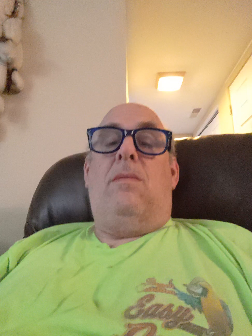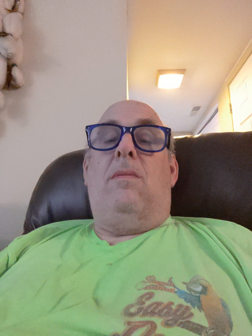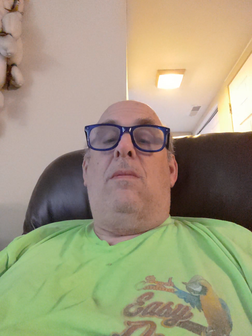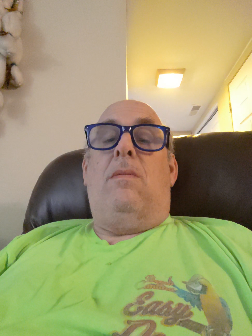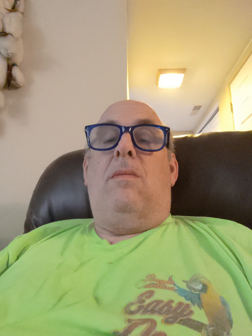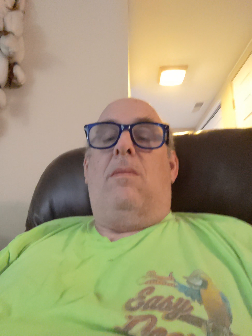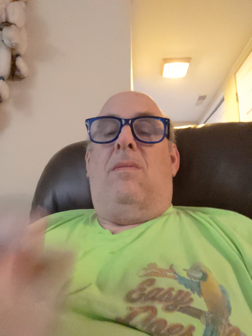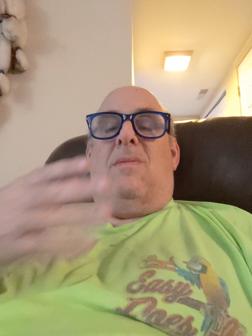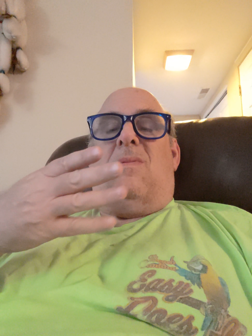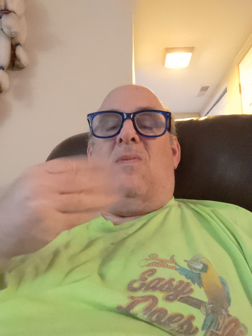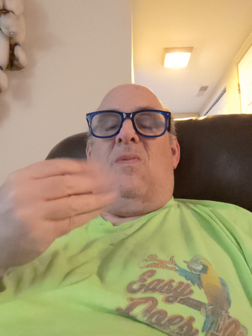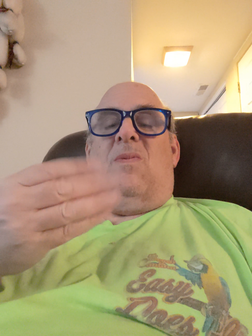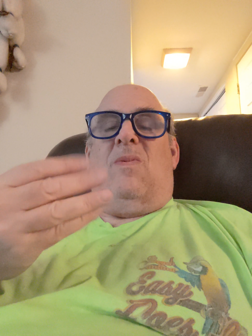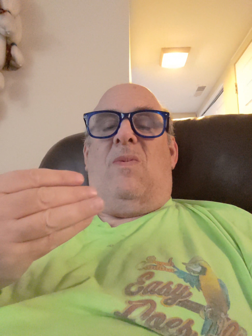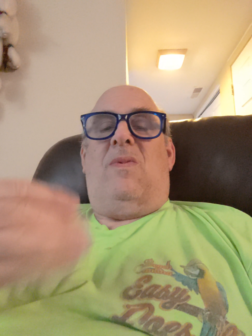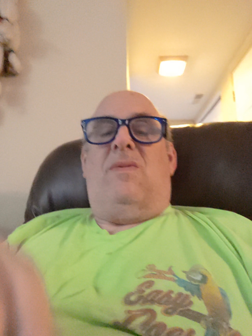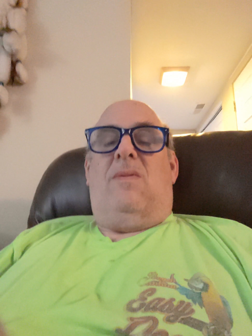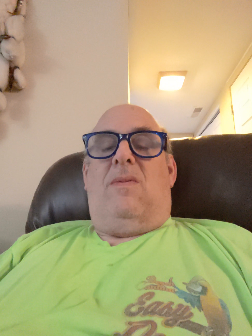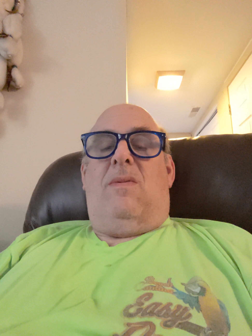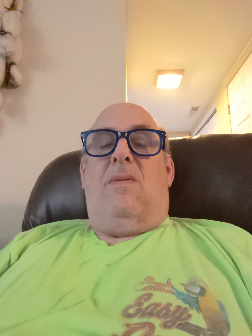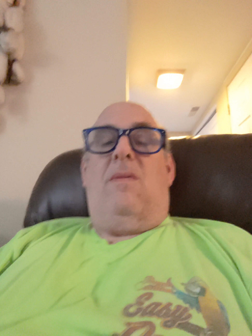wet